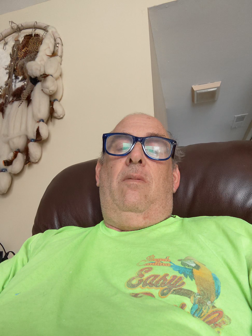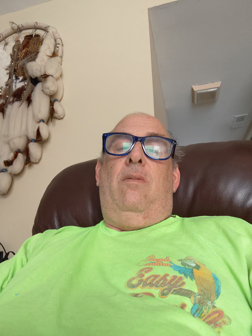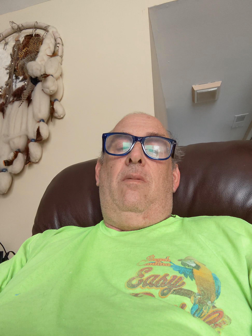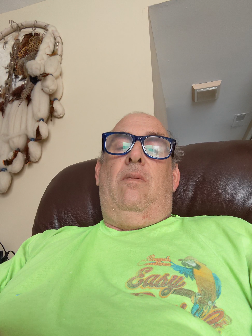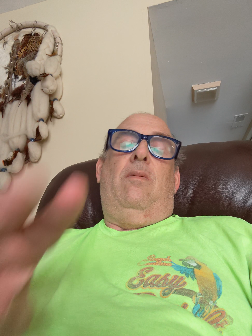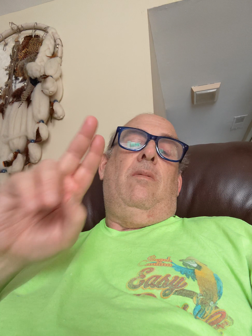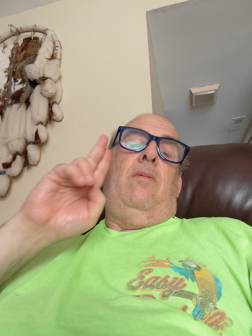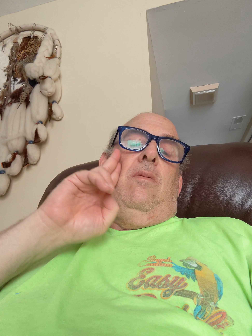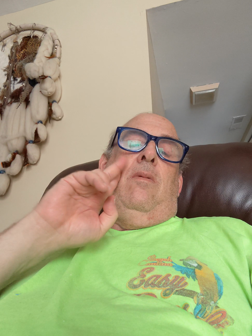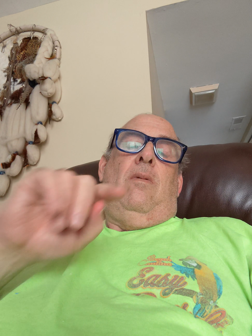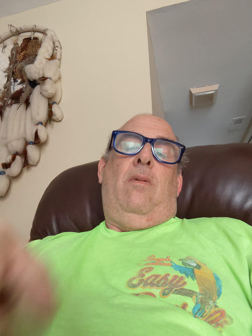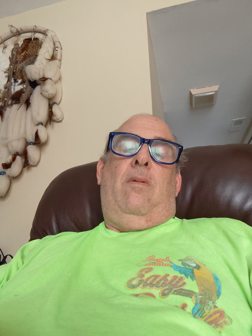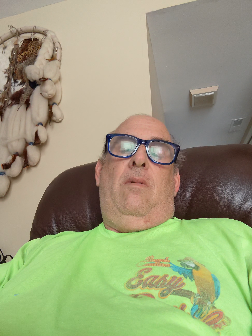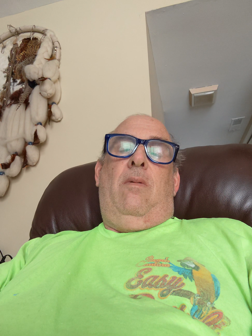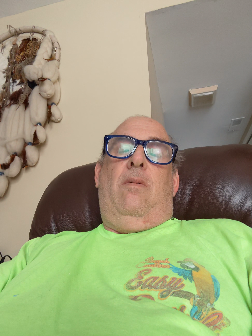uncle